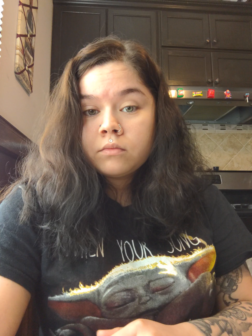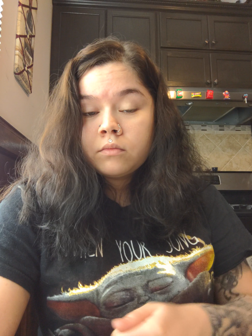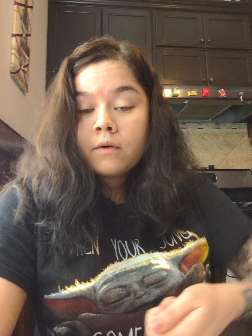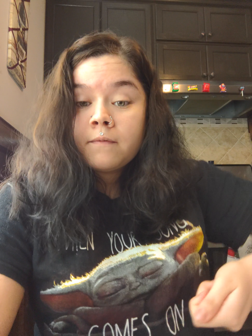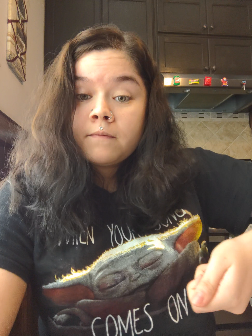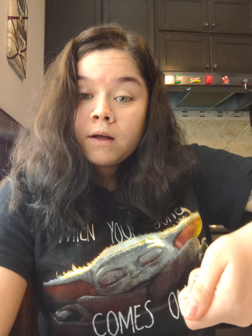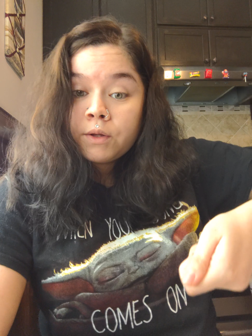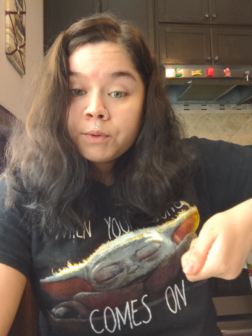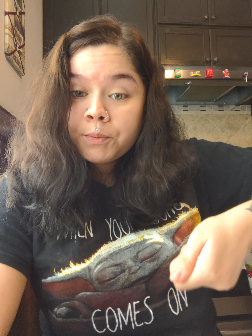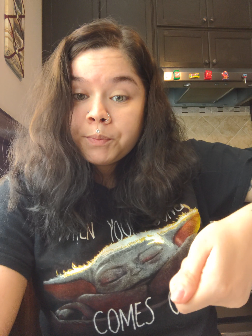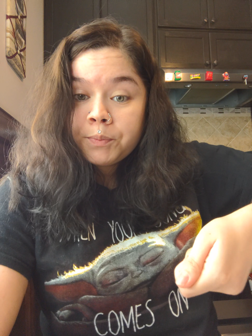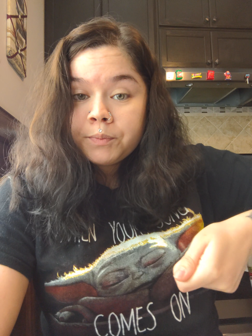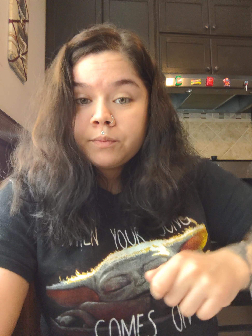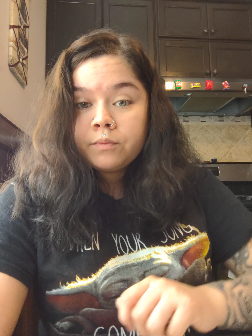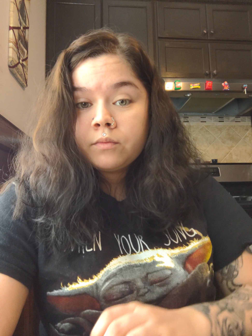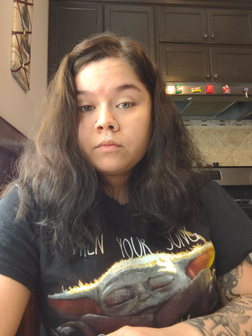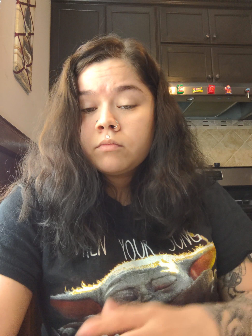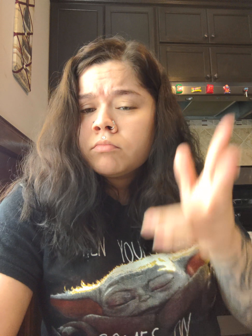vacuum